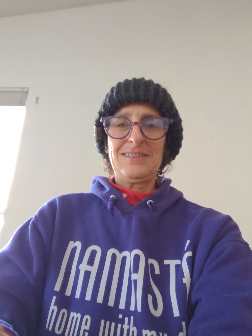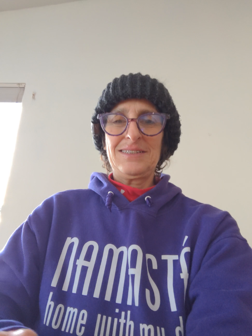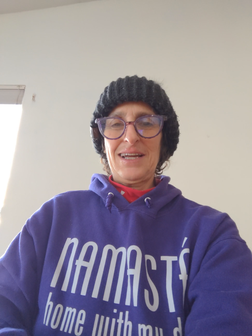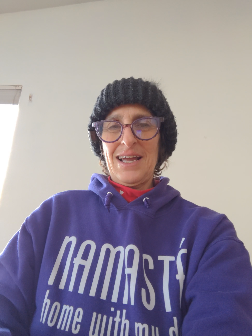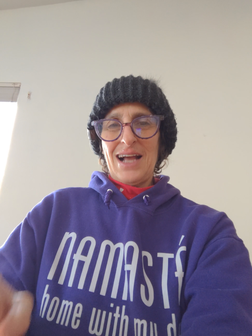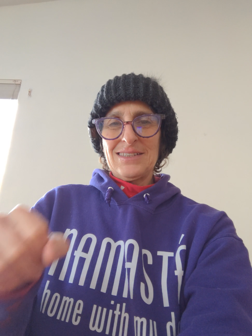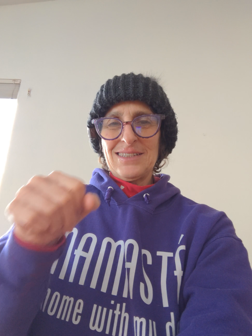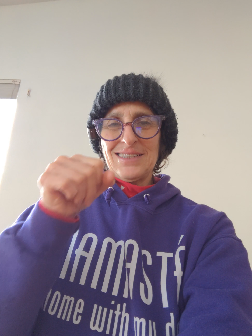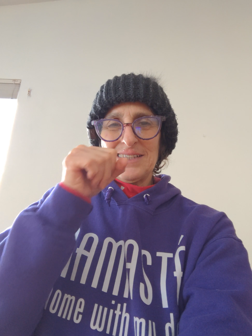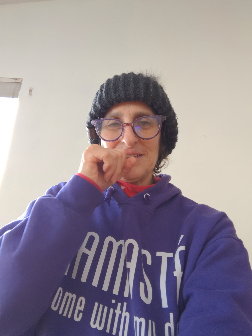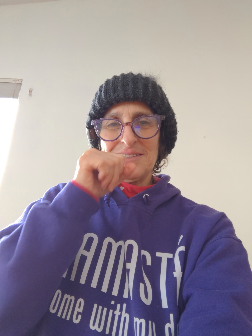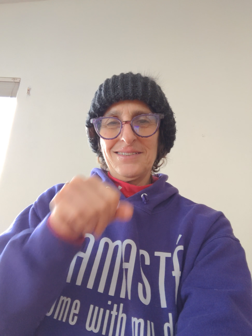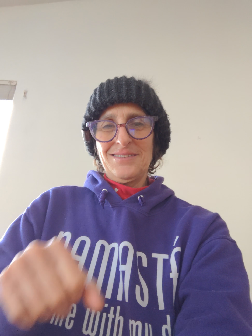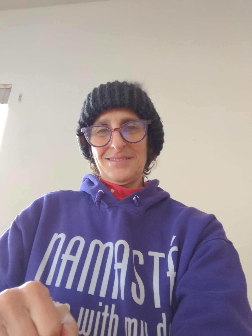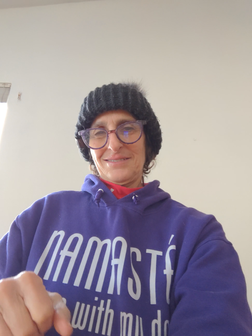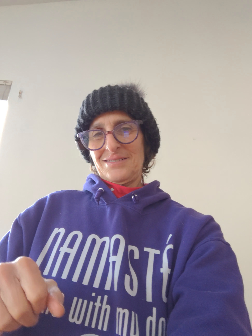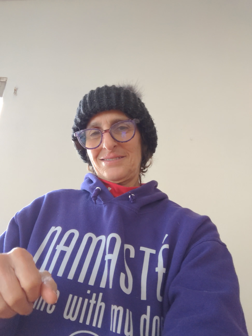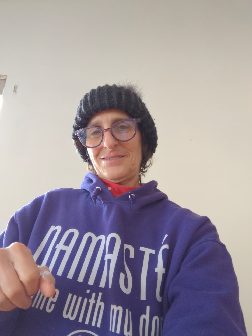carrot